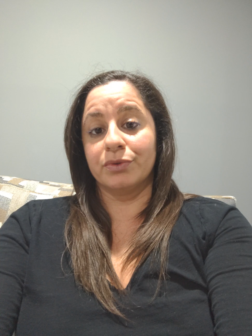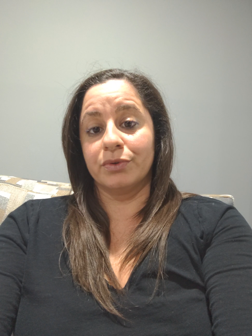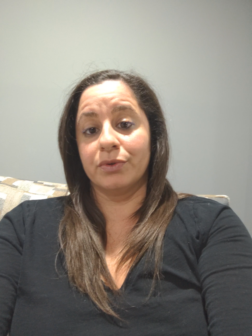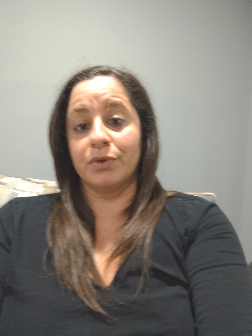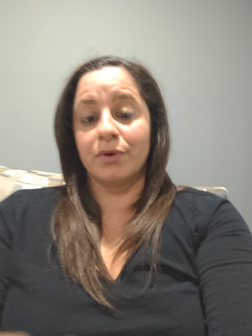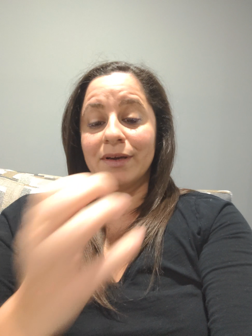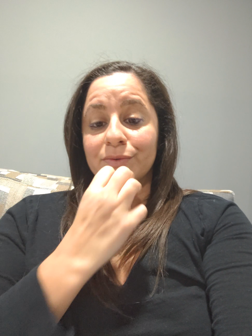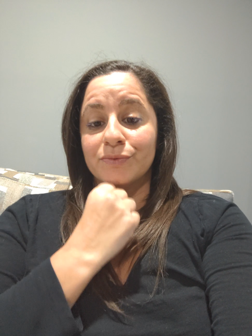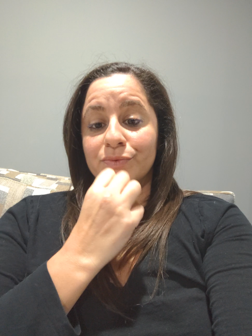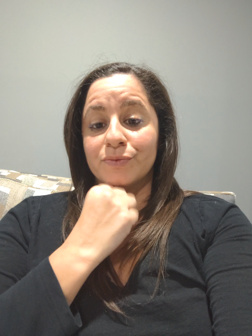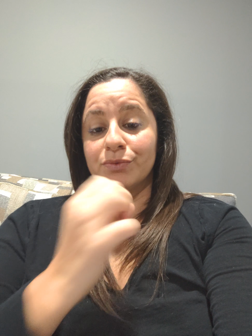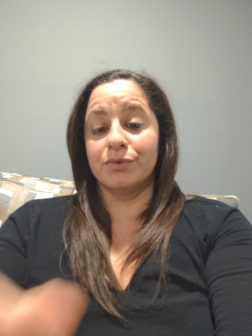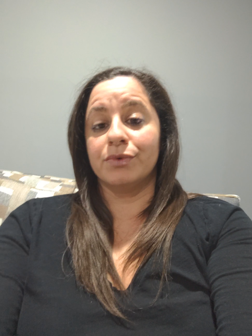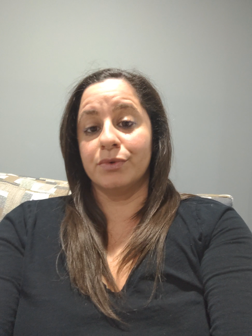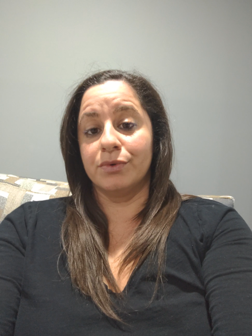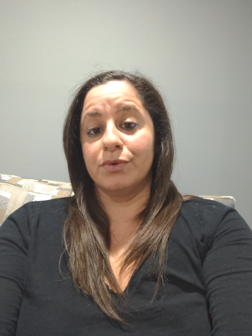underwear